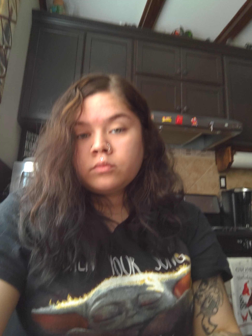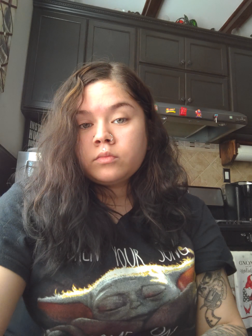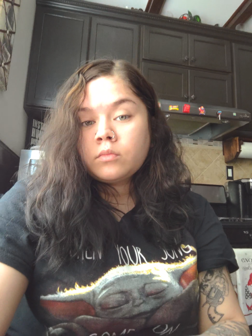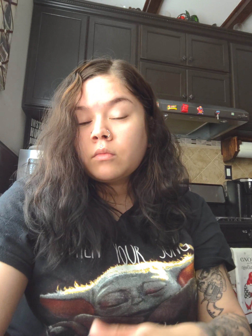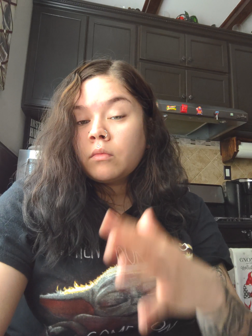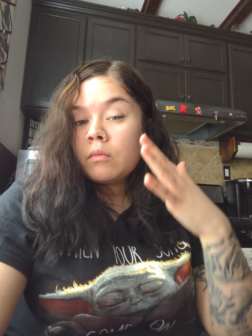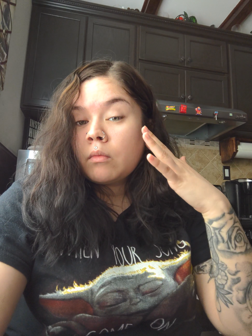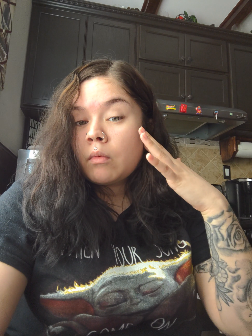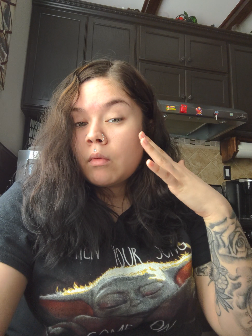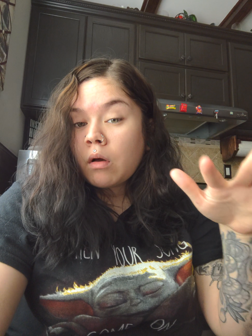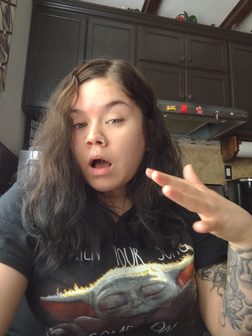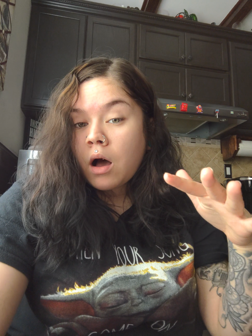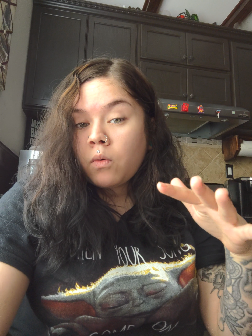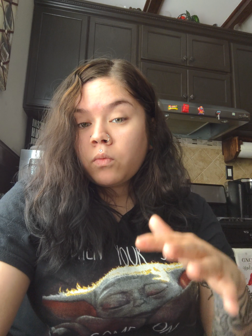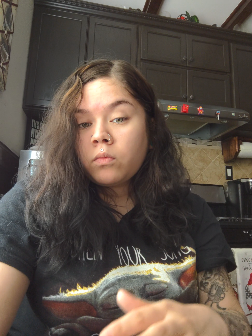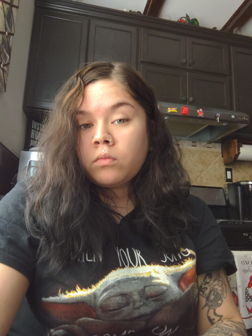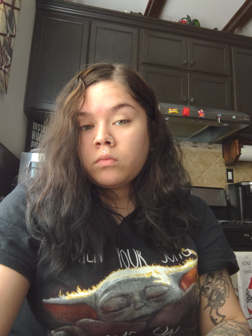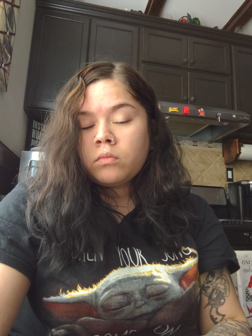loud